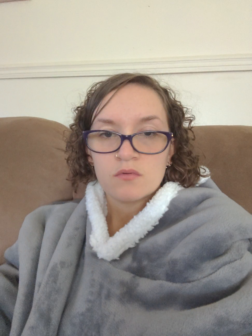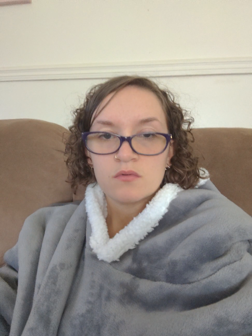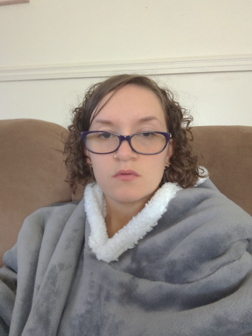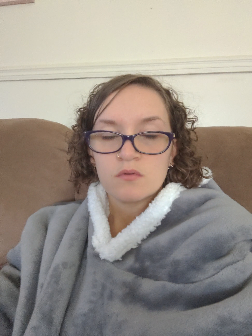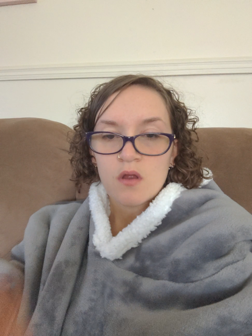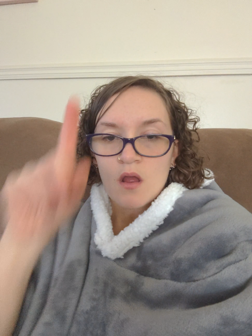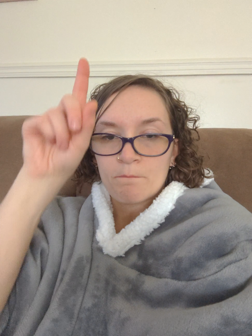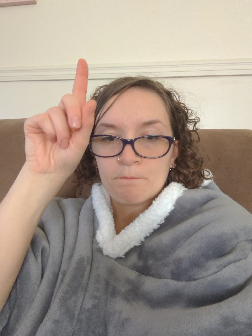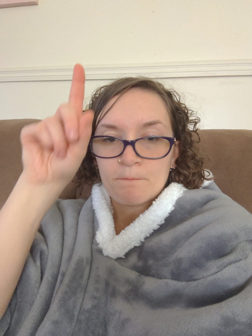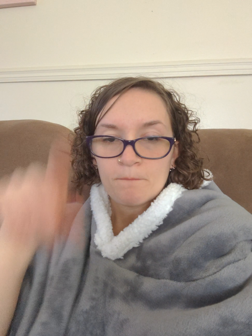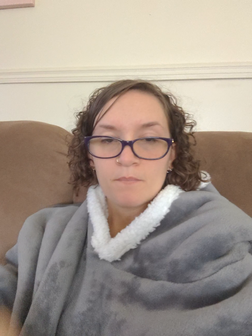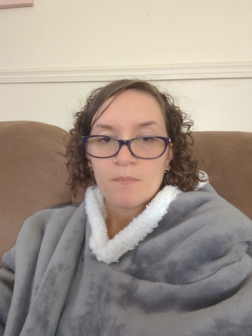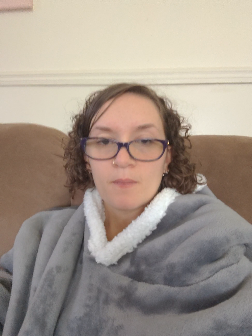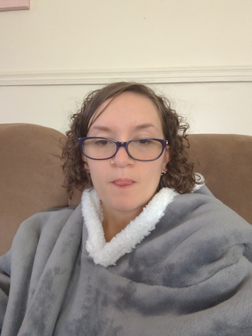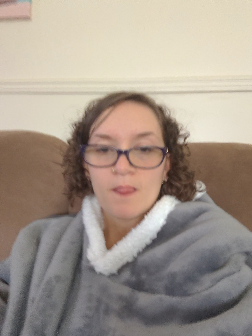up